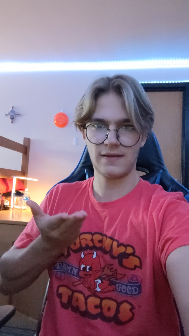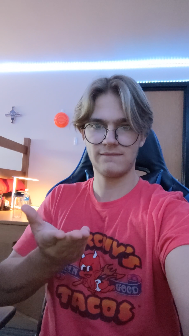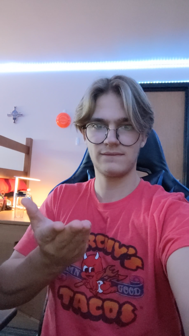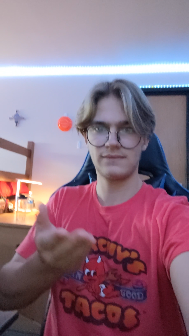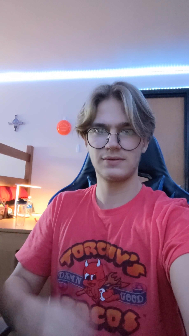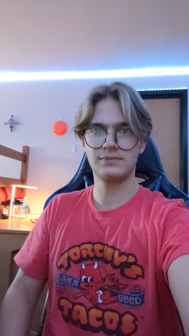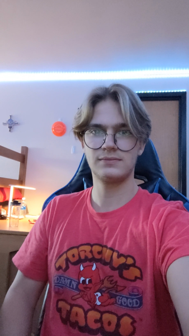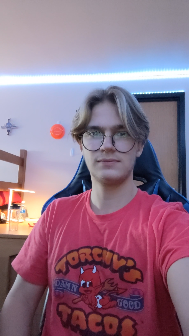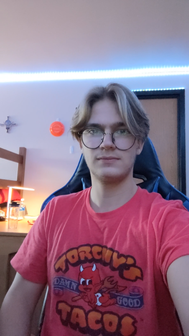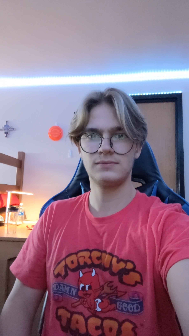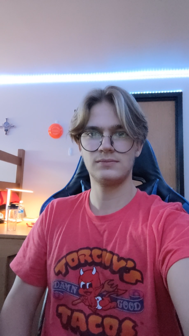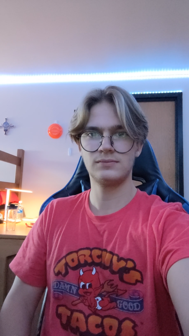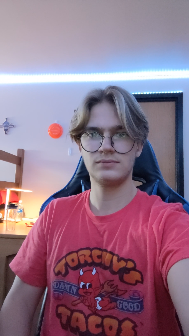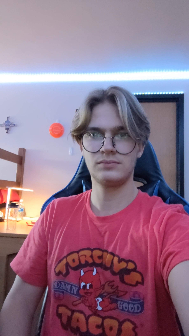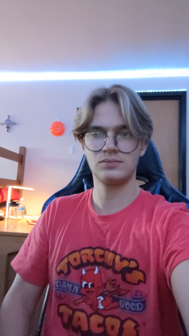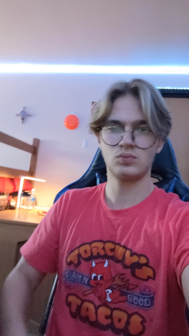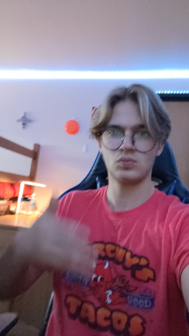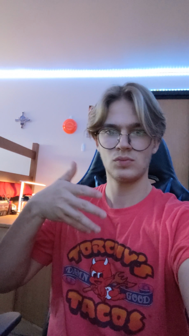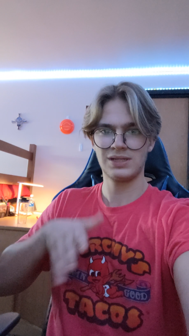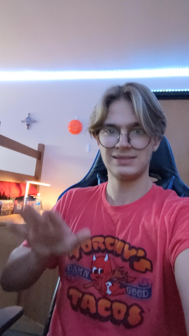dress